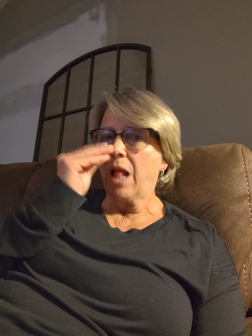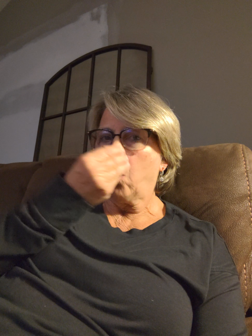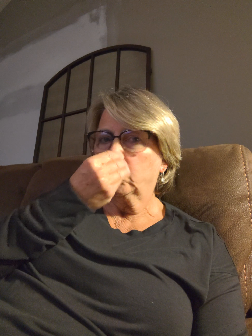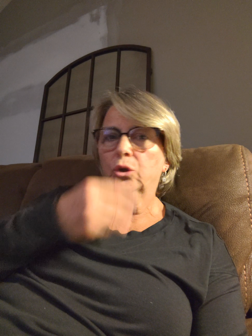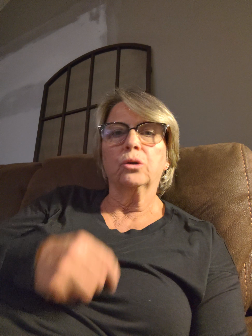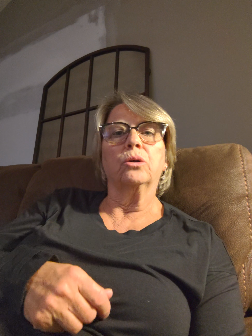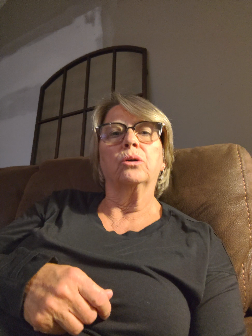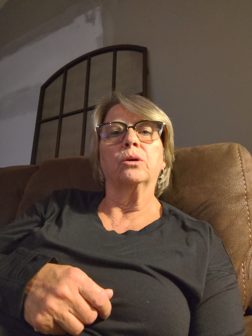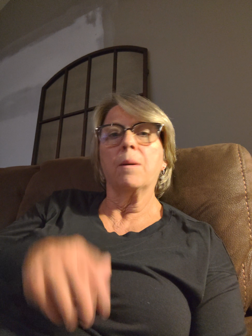flower